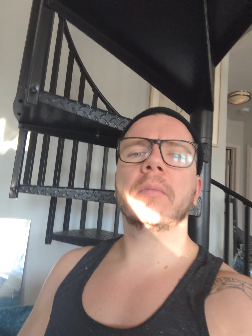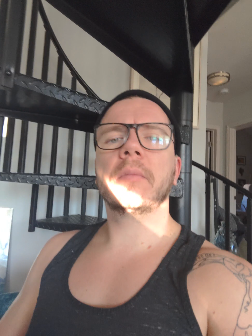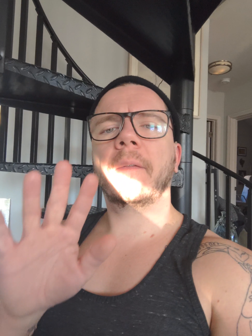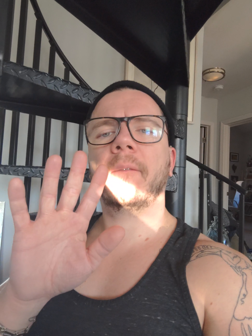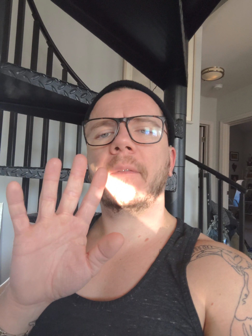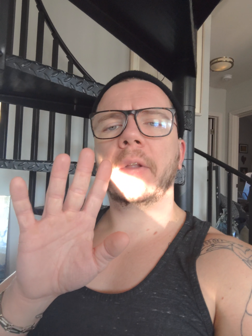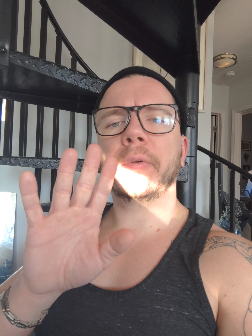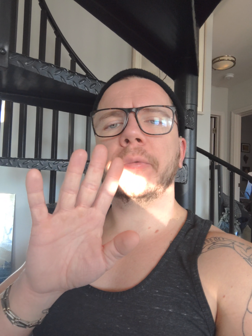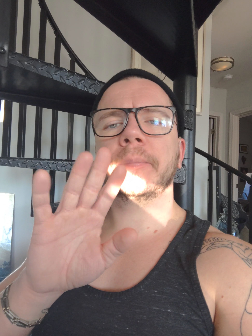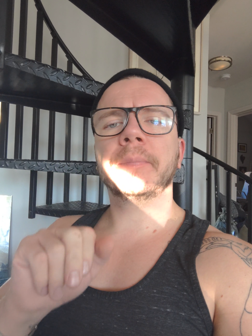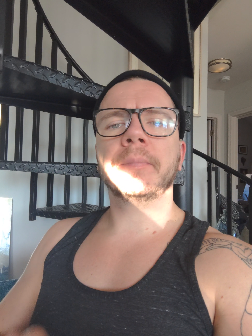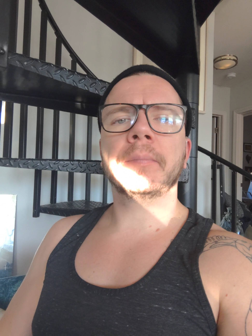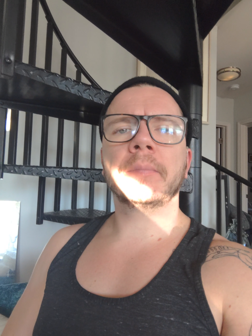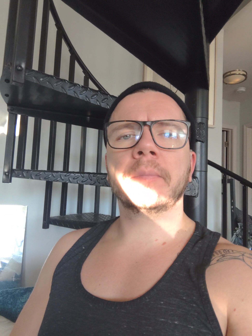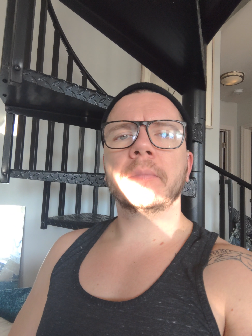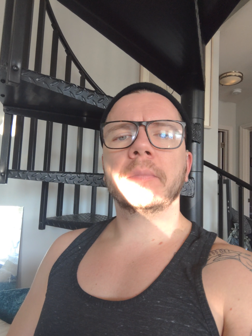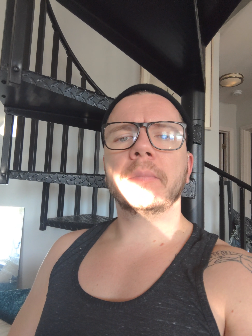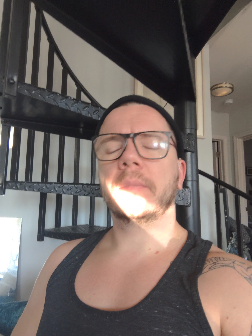finger